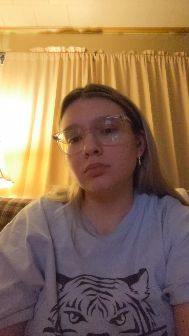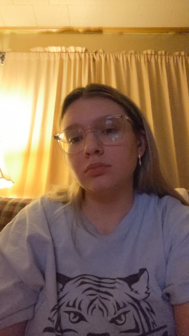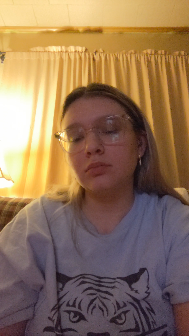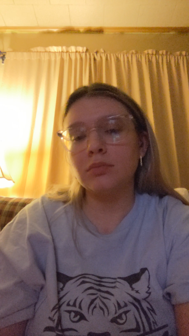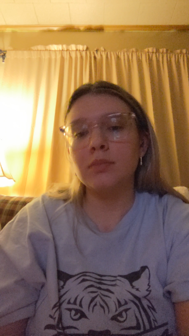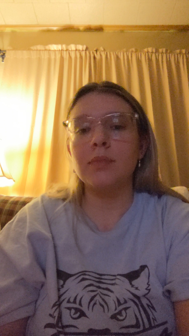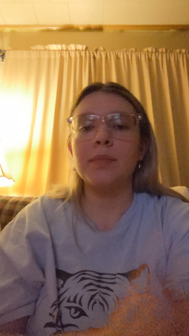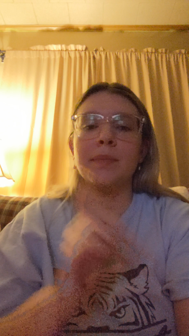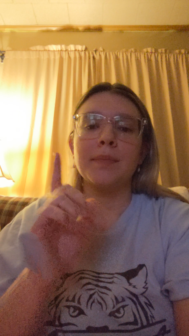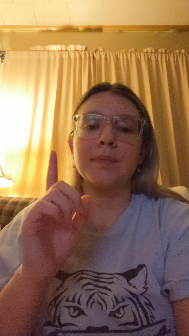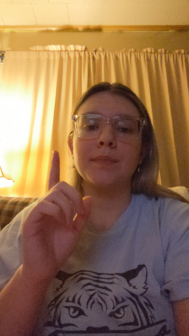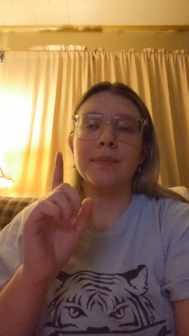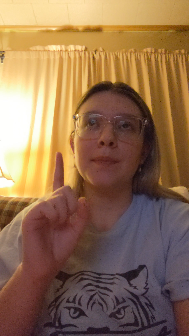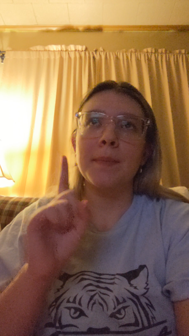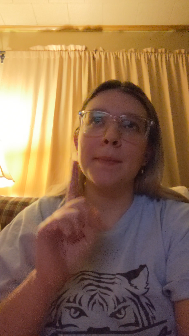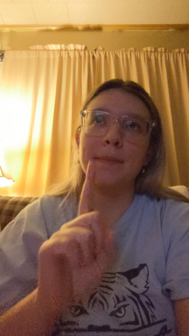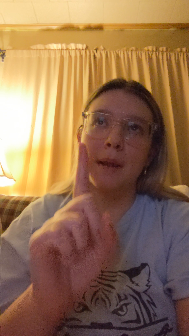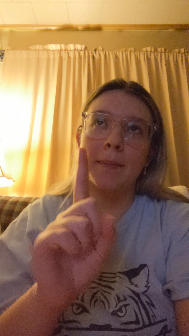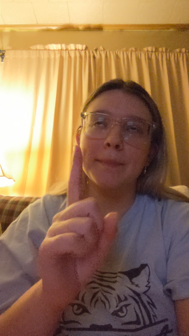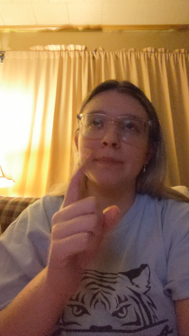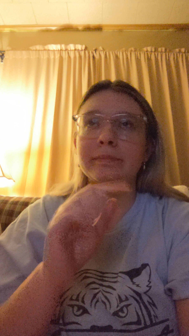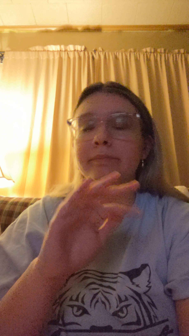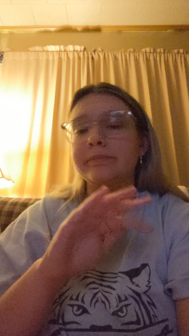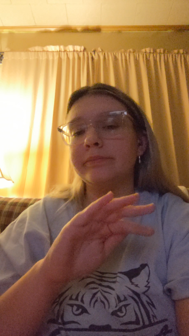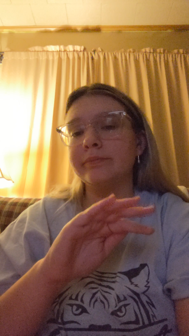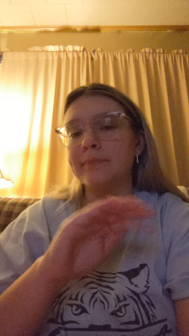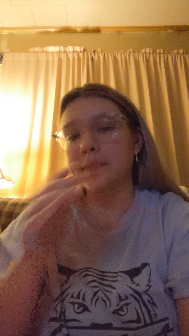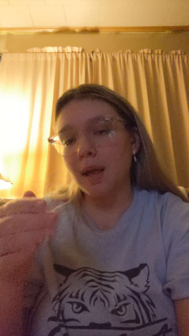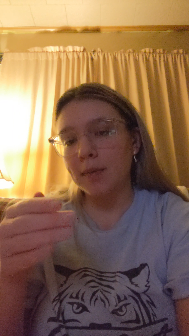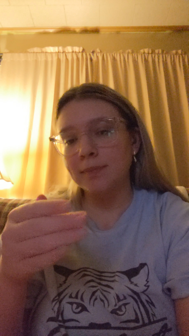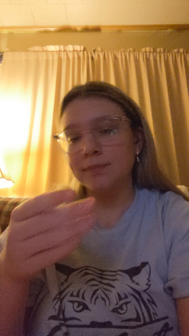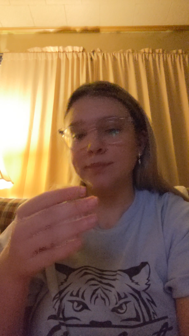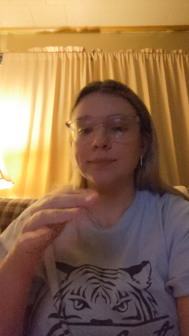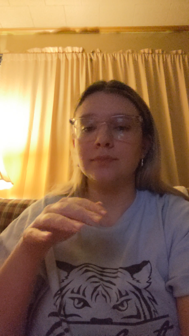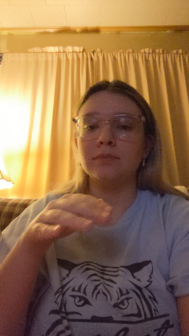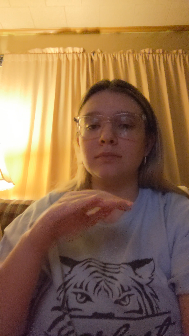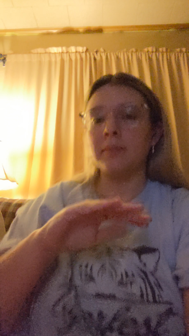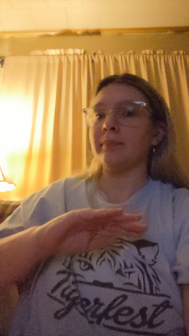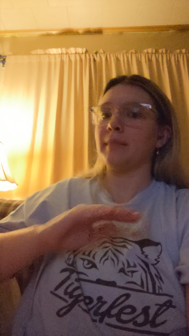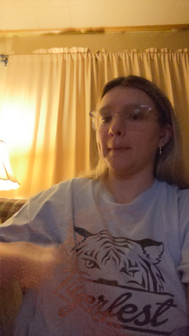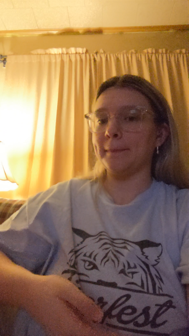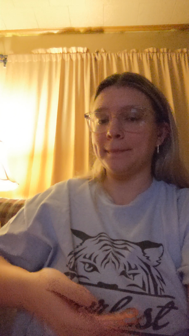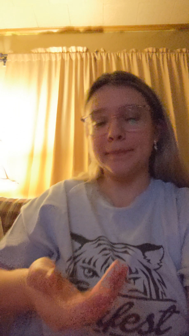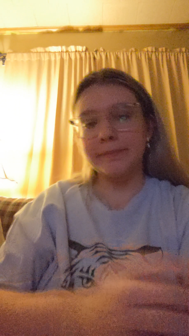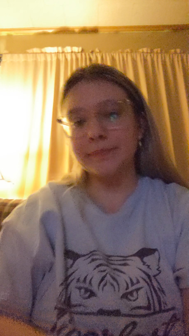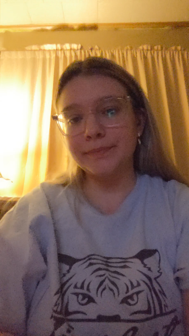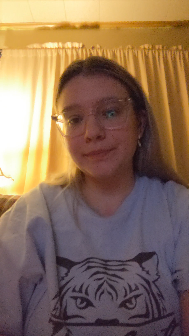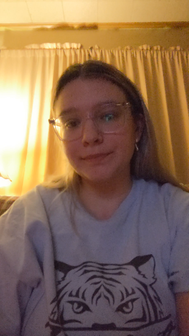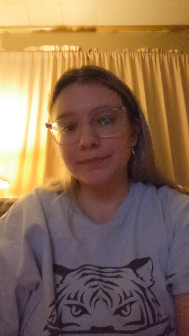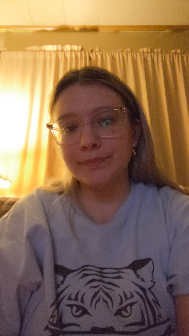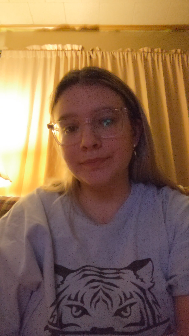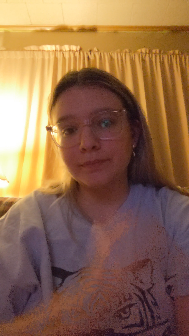bump